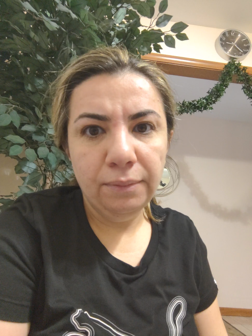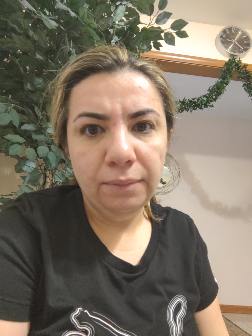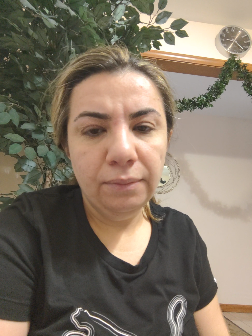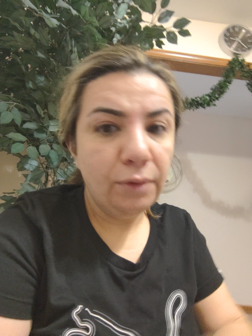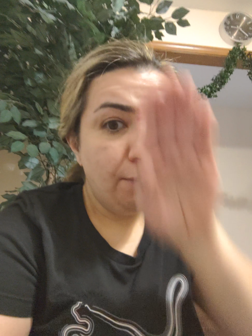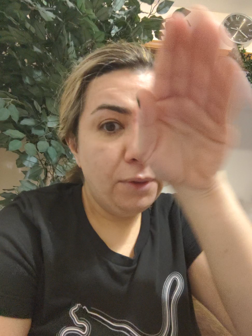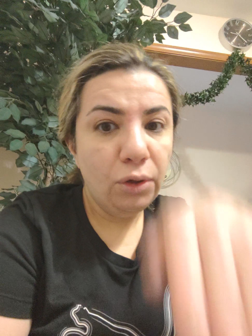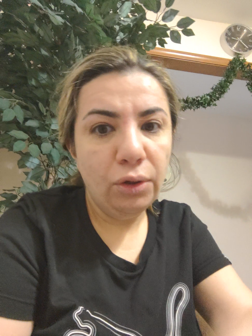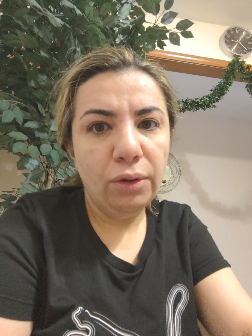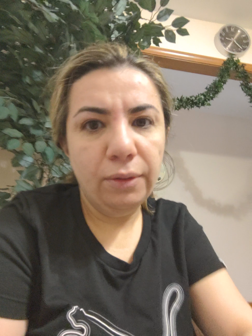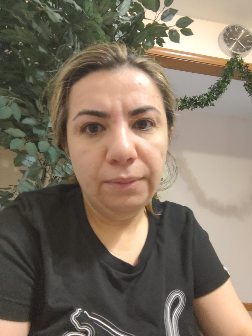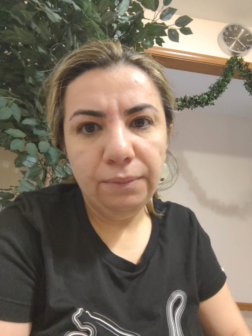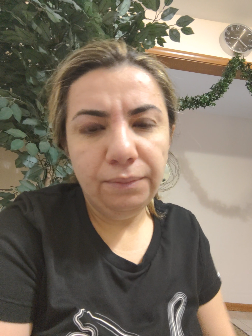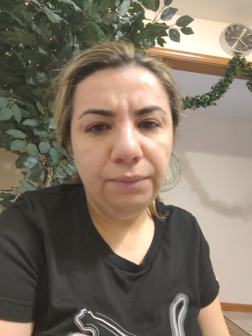elephant